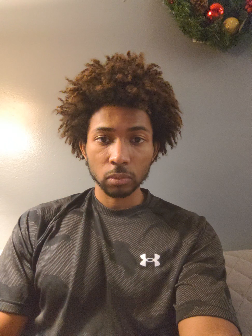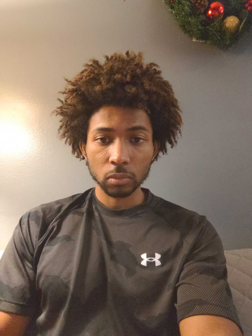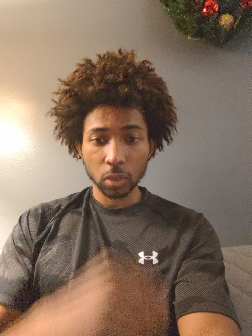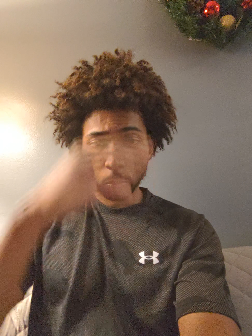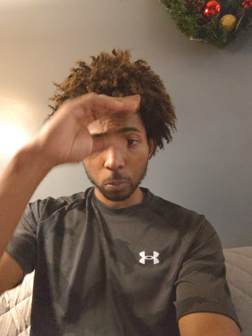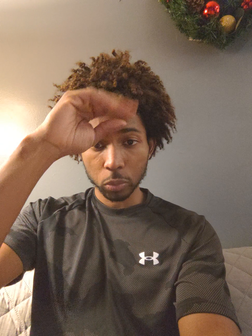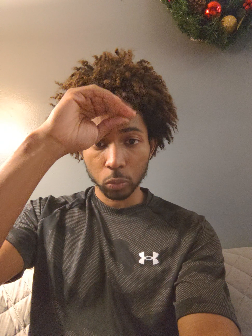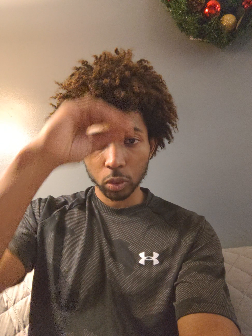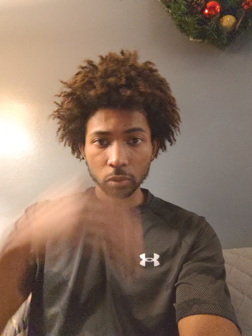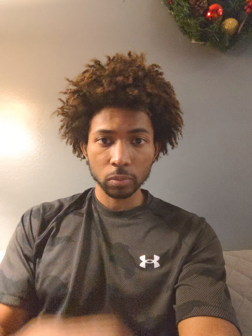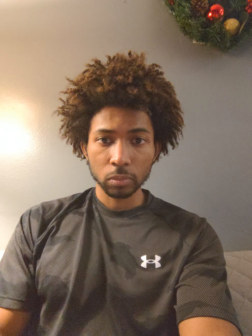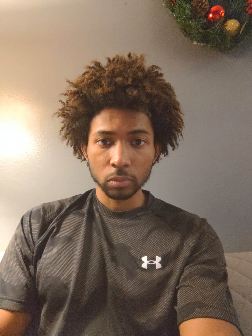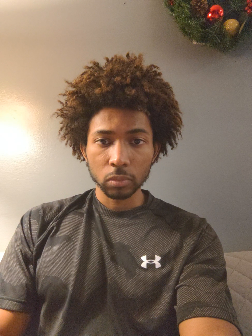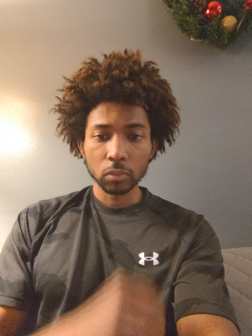boy